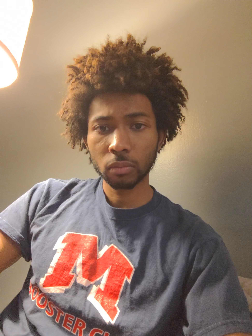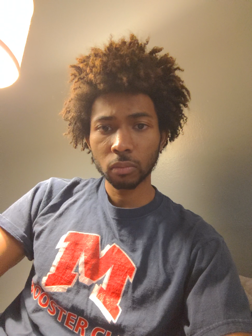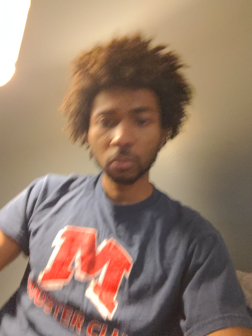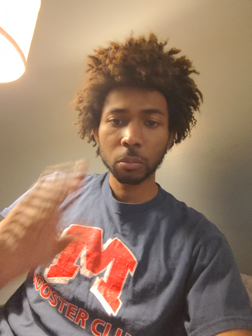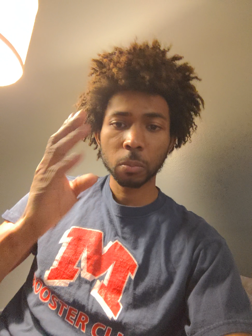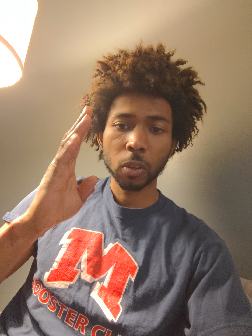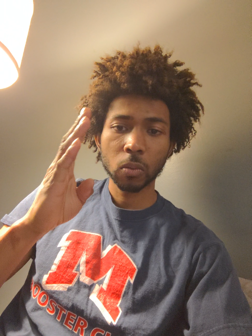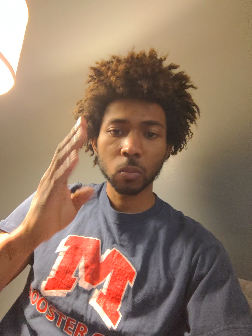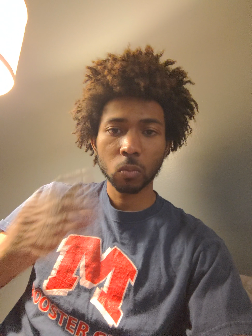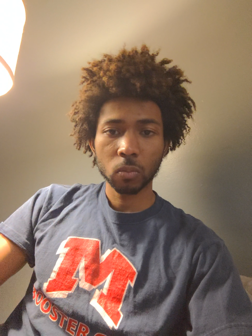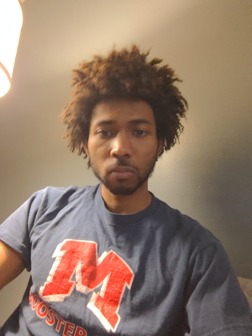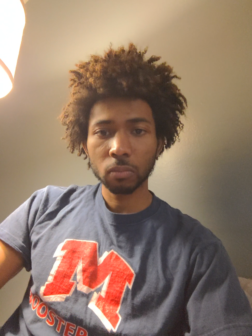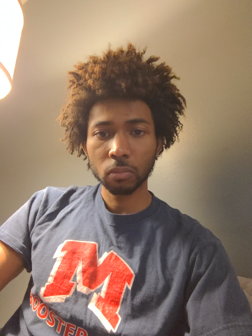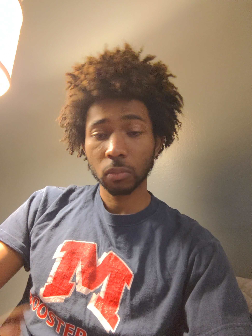blue